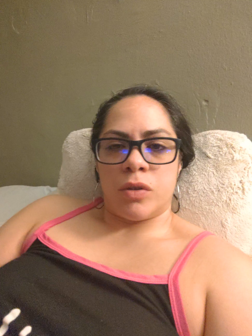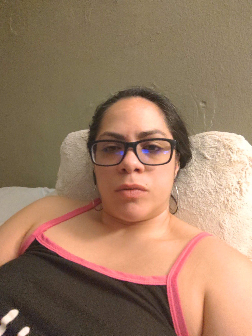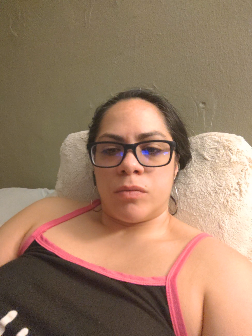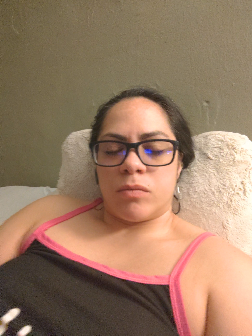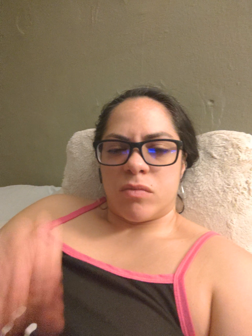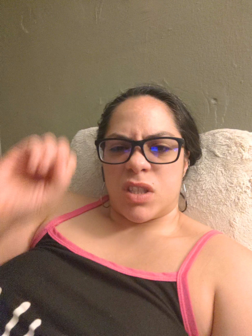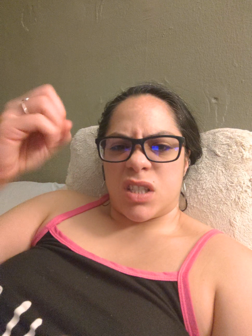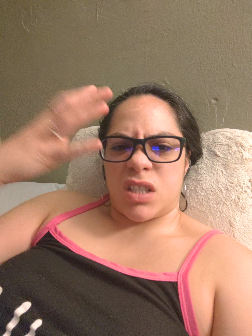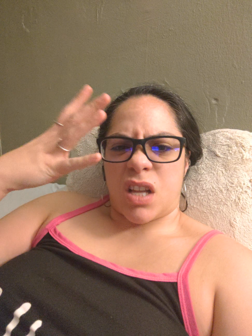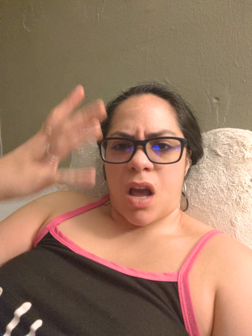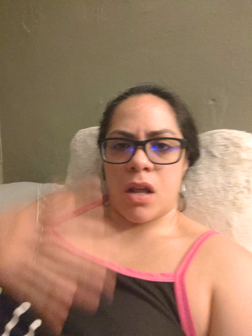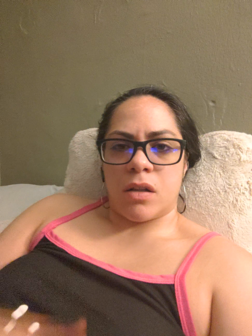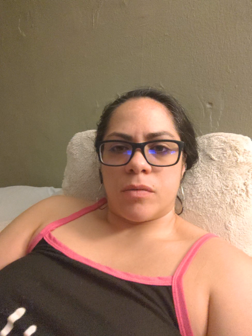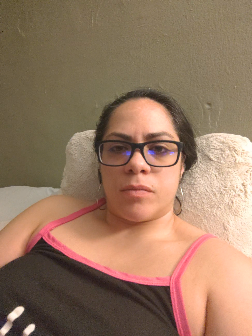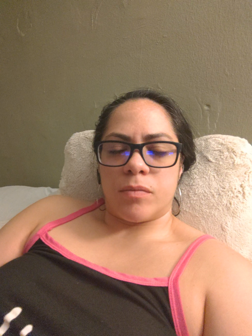sun